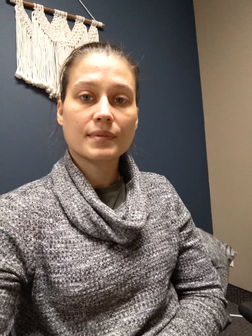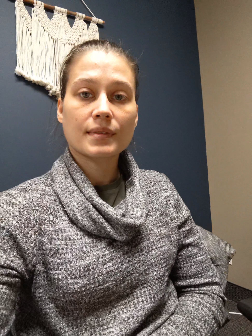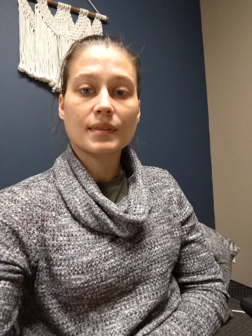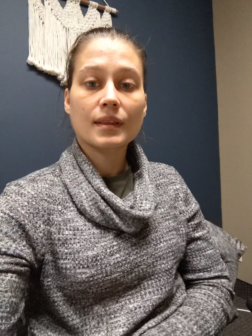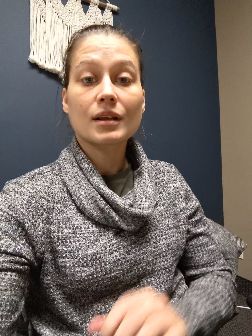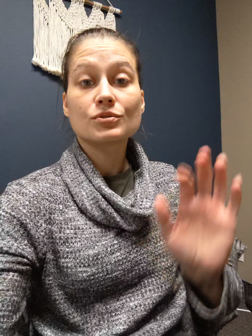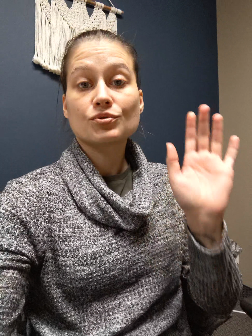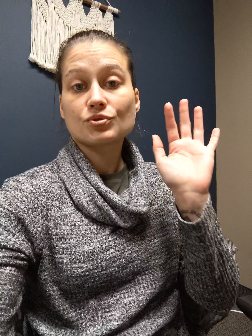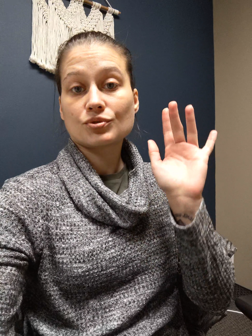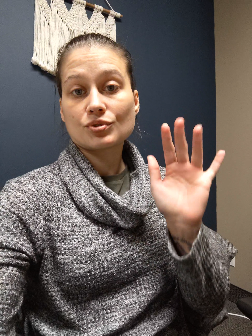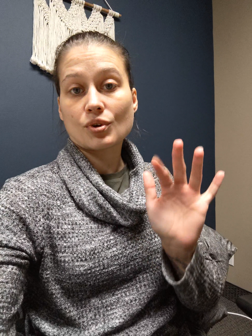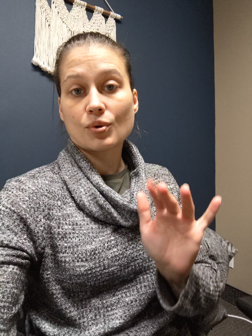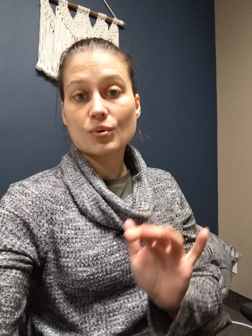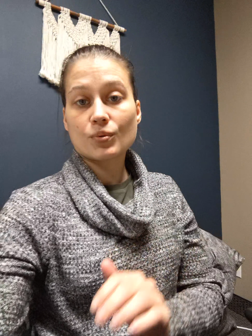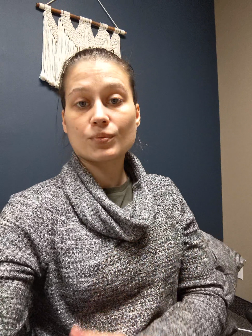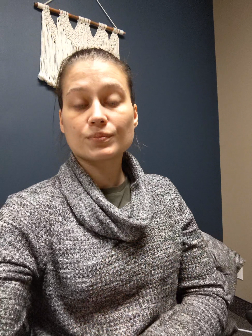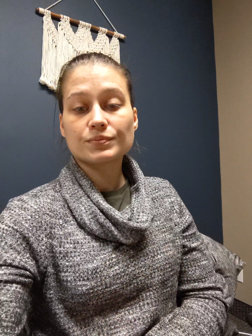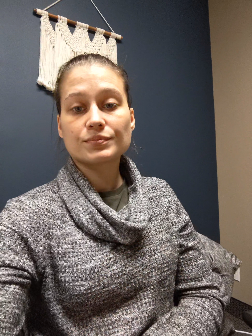snow